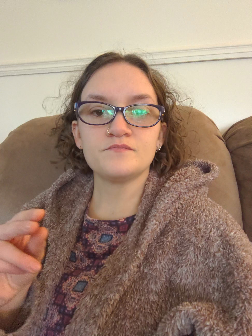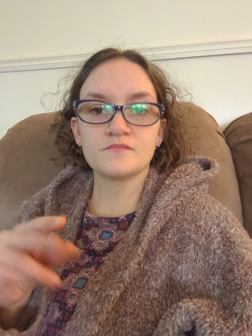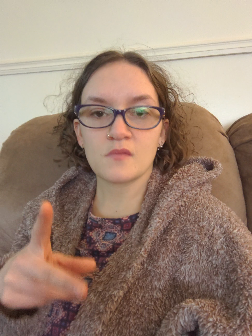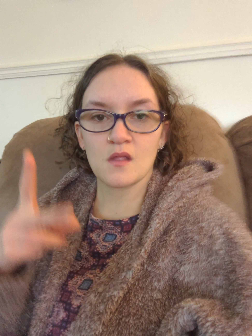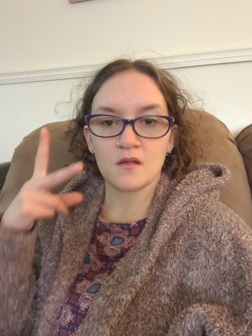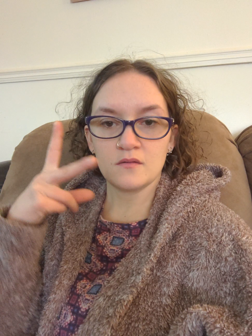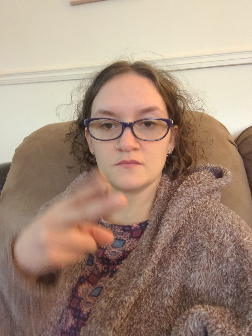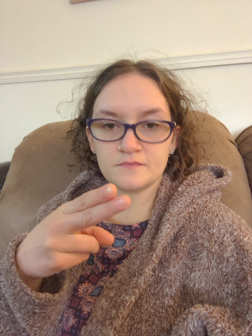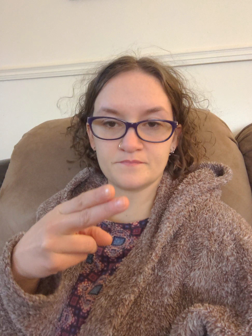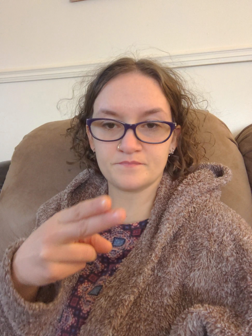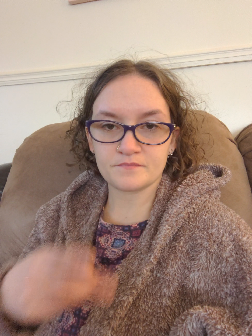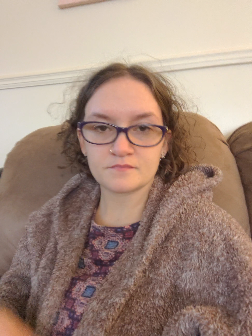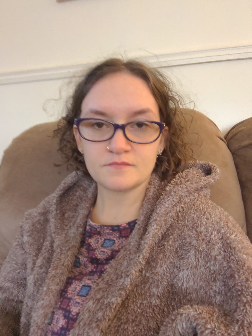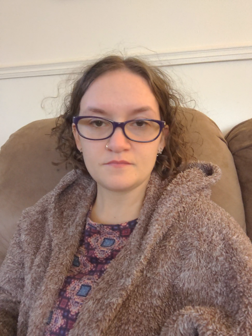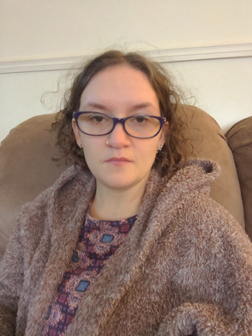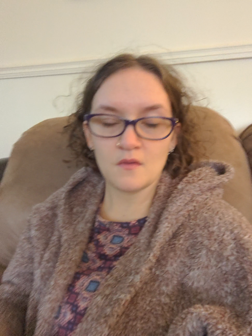cut